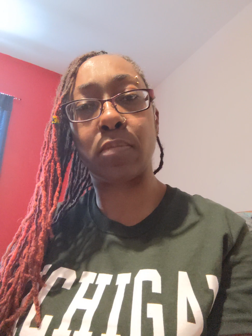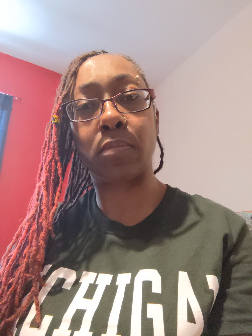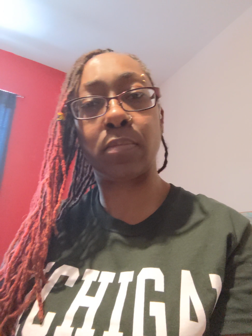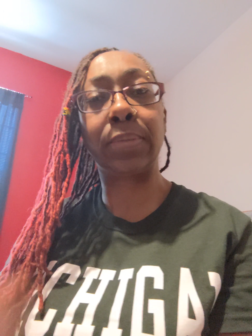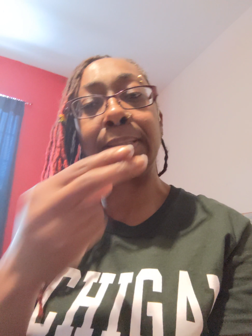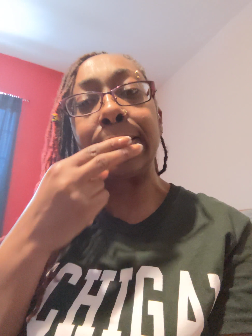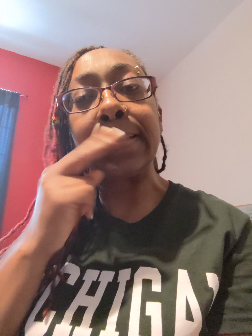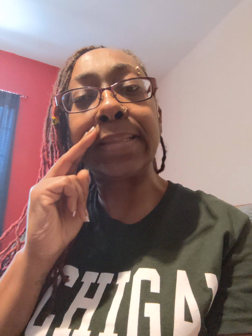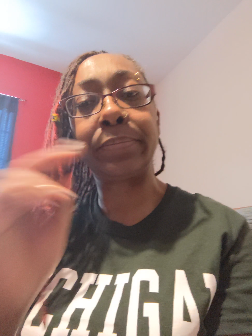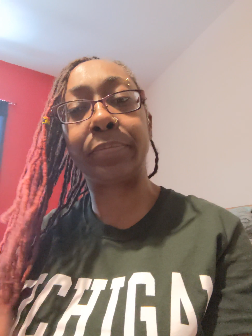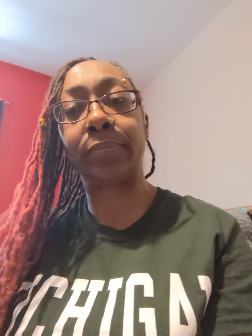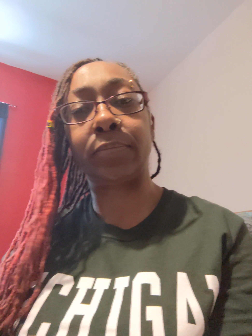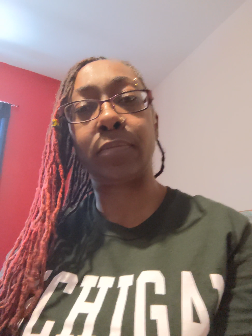kiss